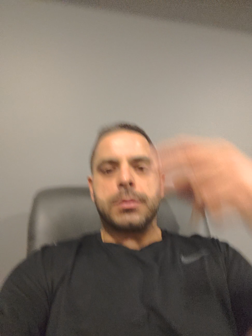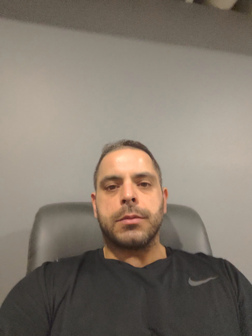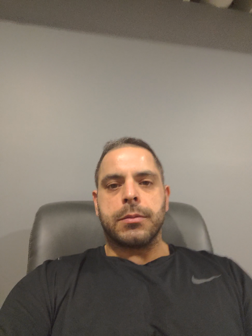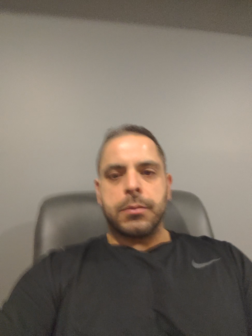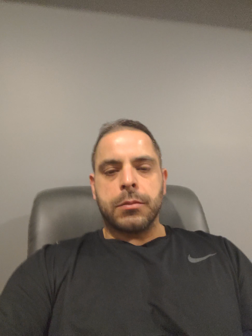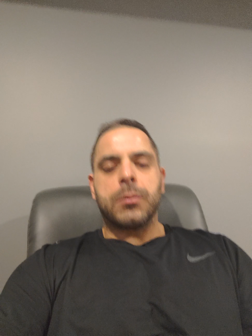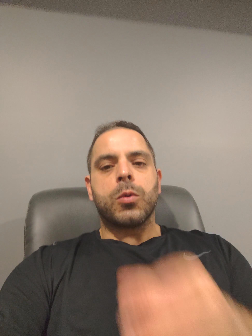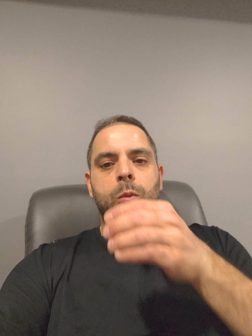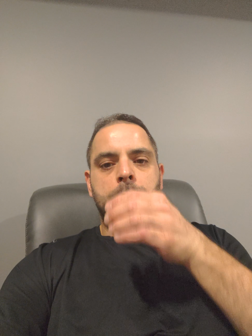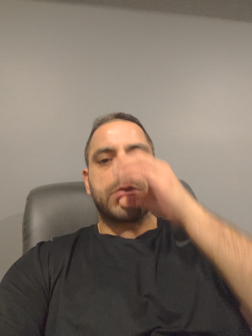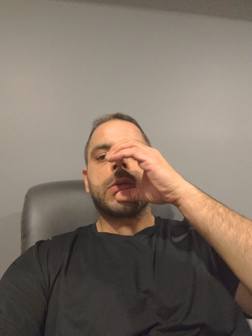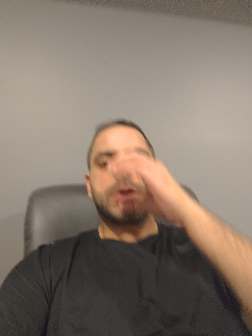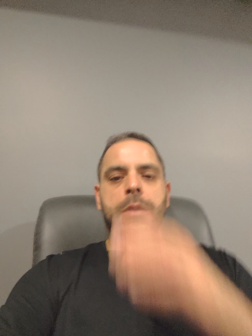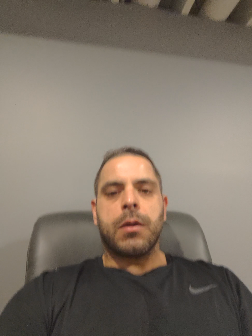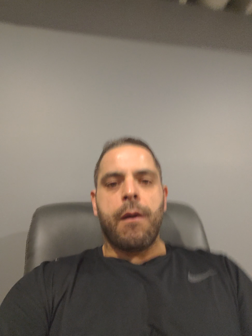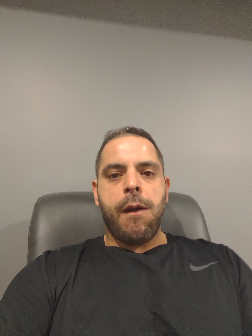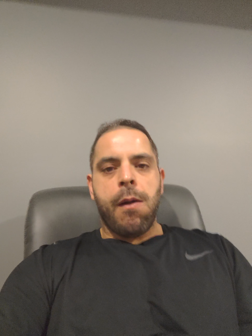drink